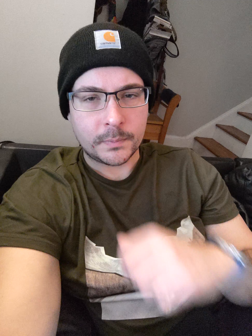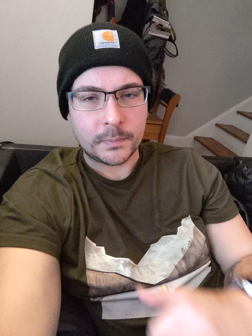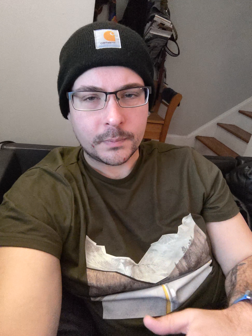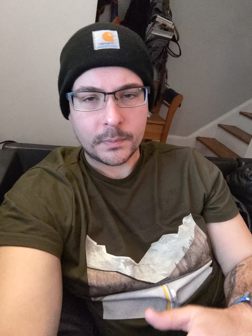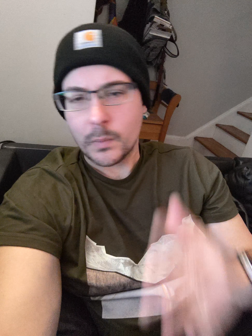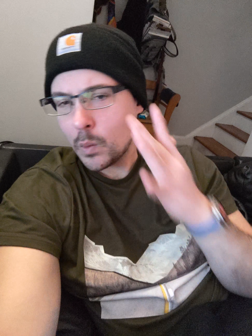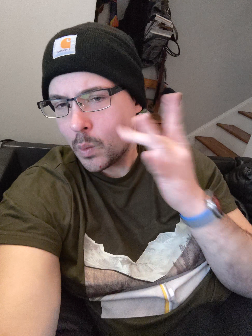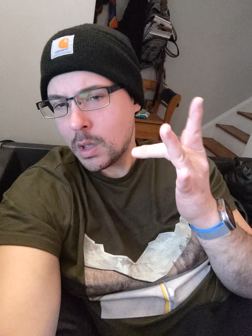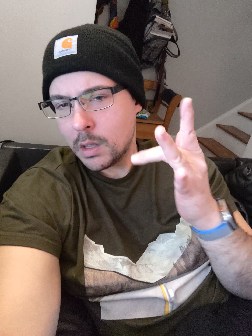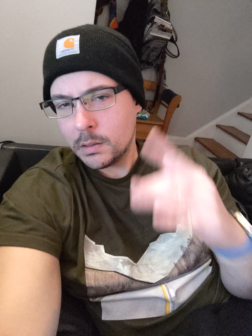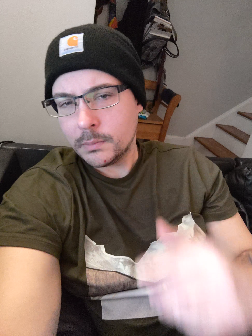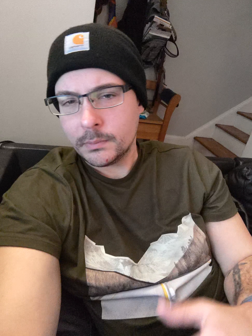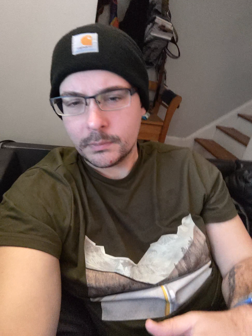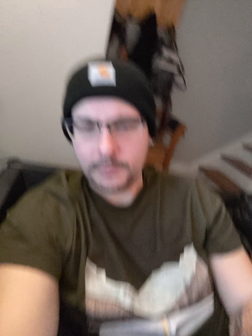why